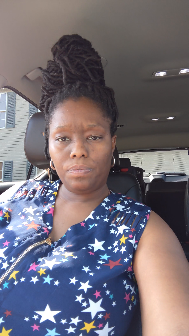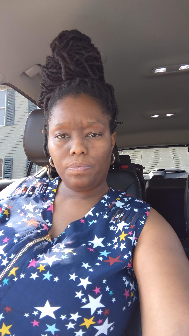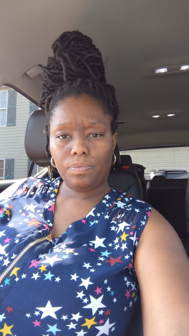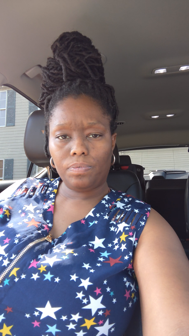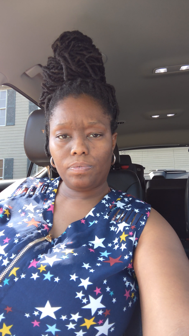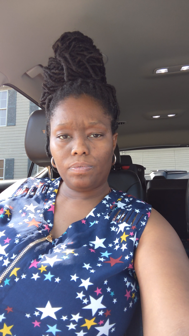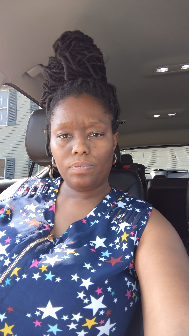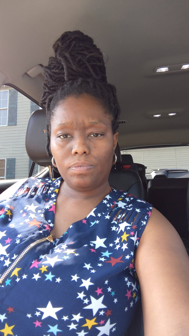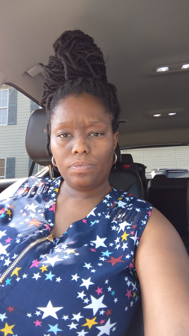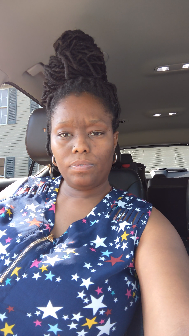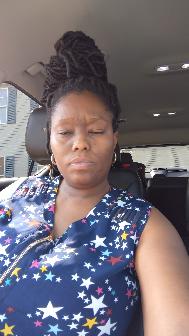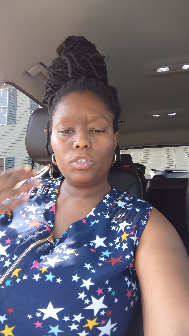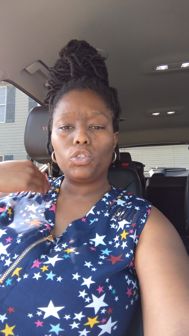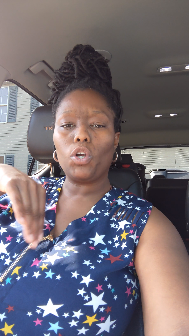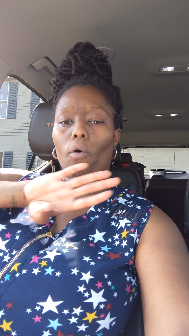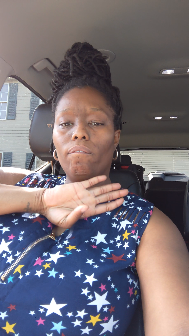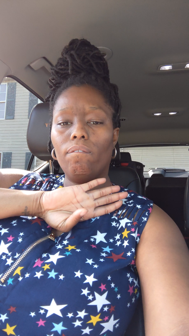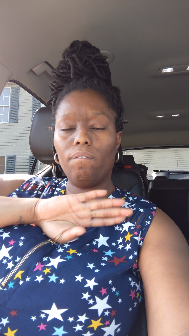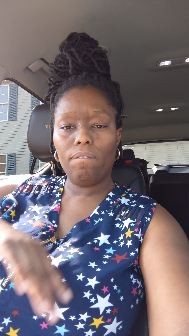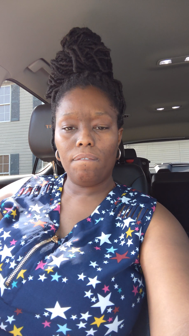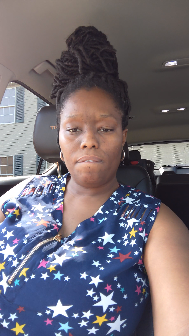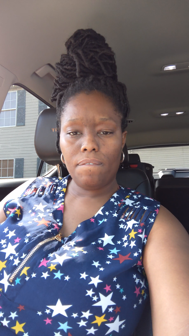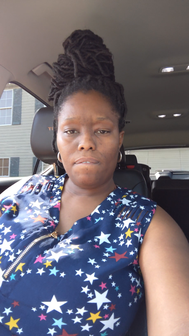scarf